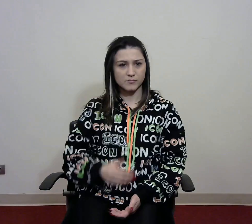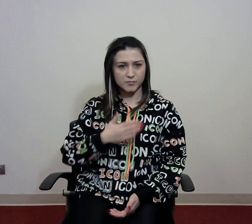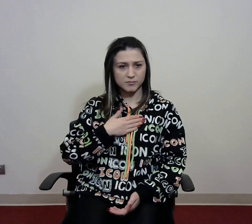mən